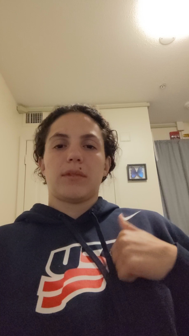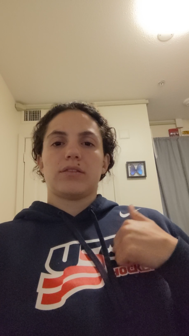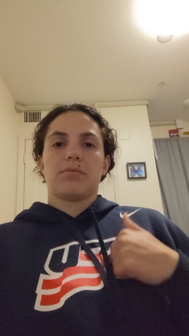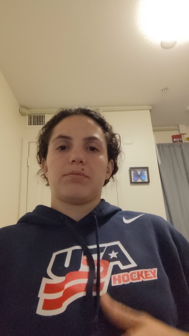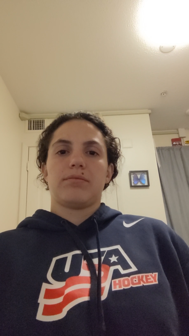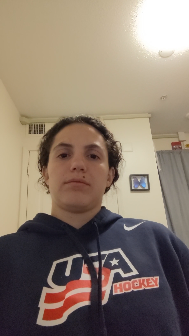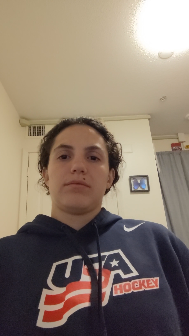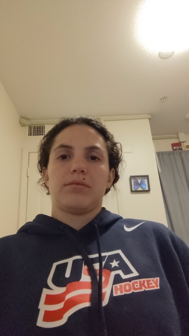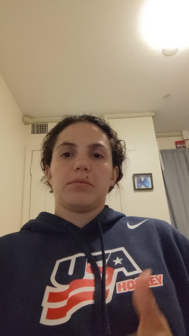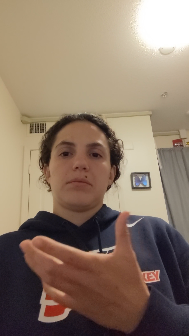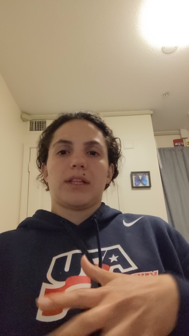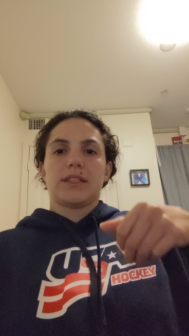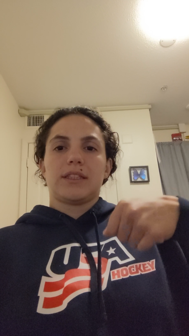basket